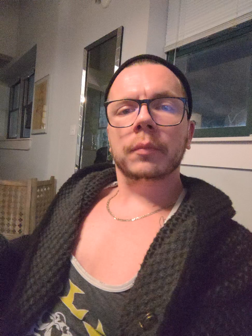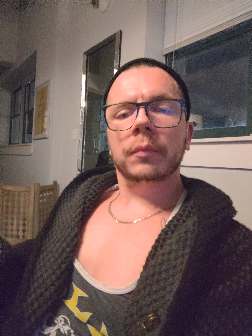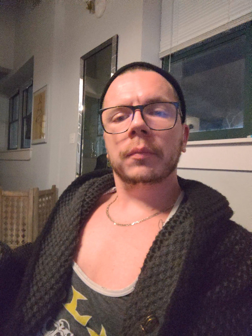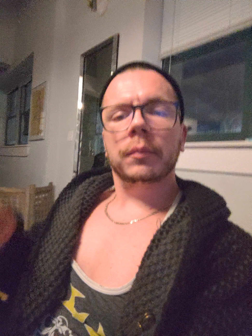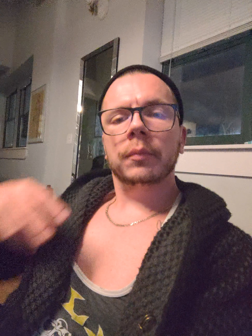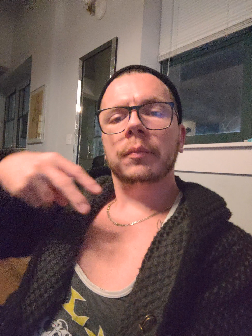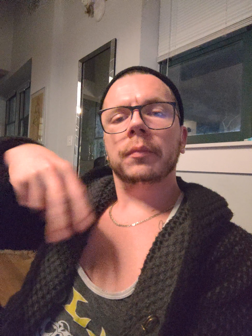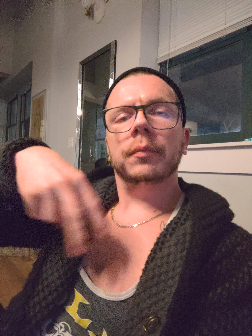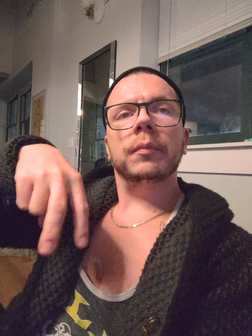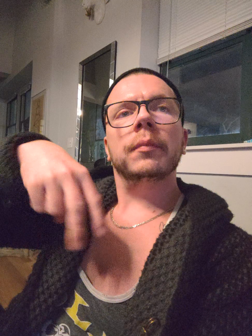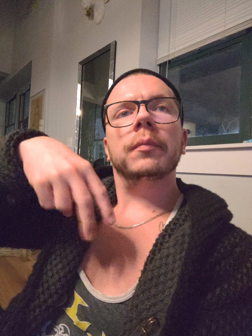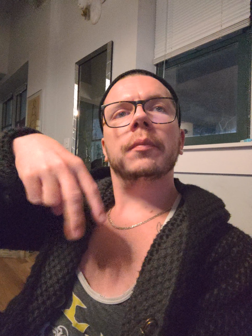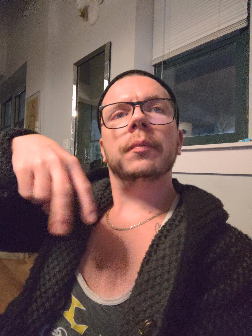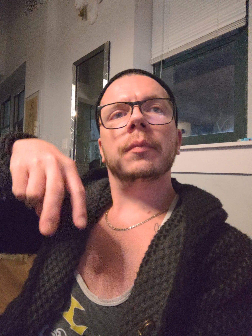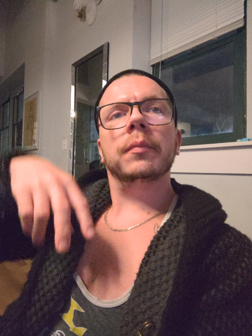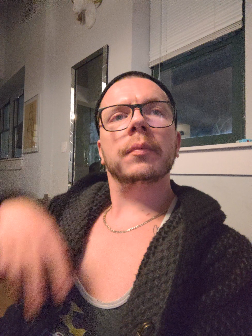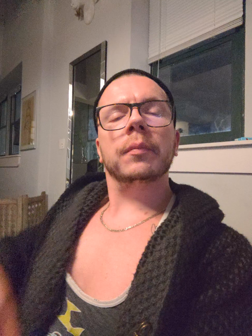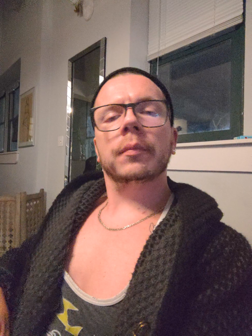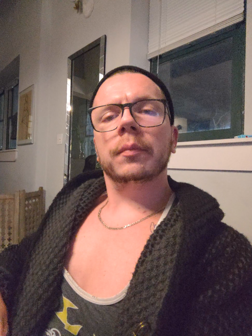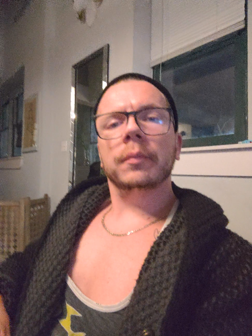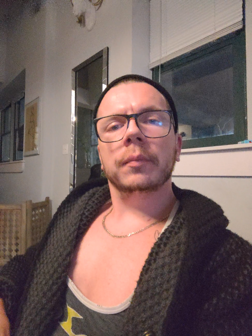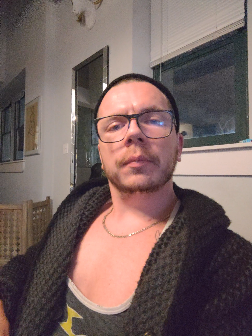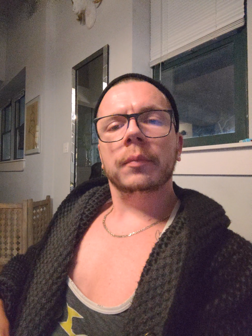dance